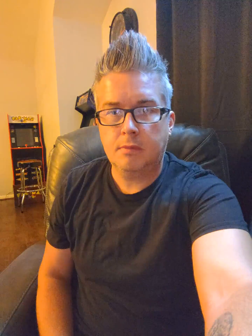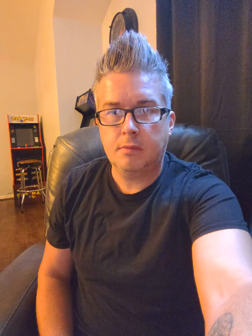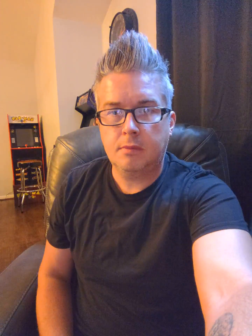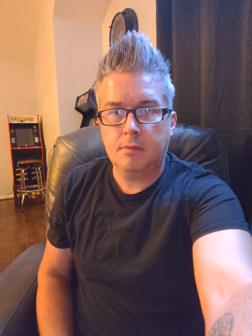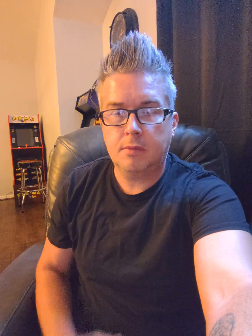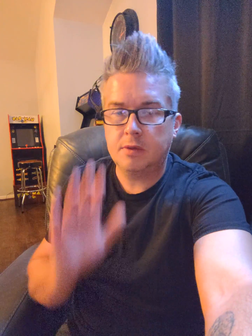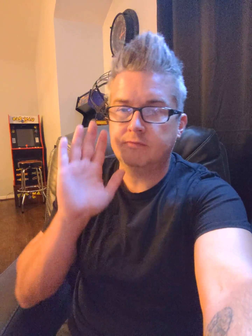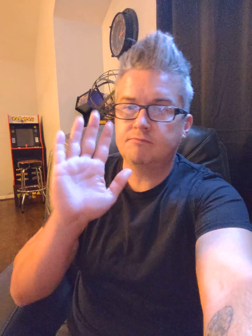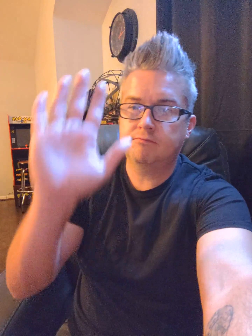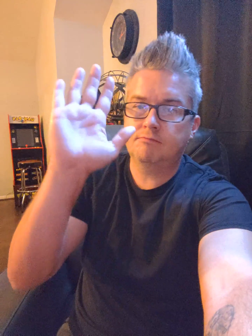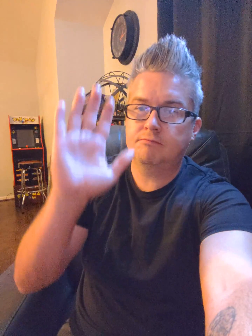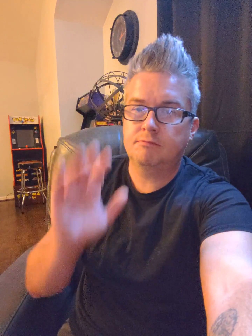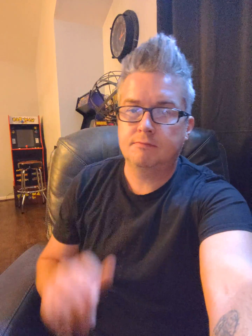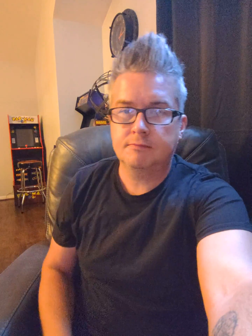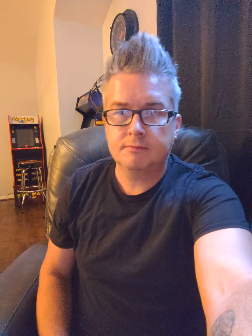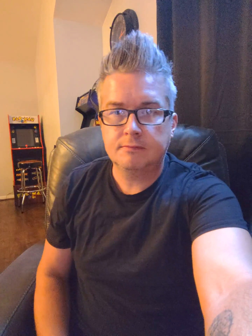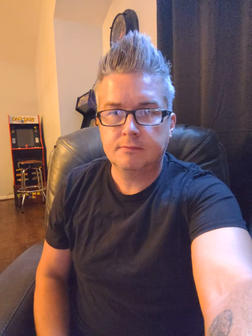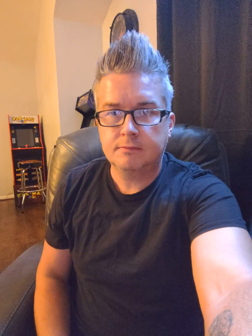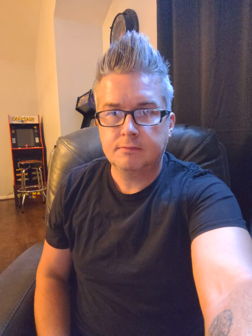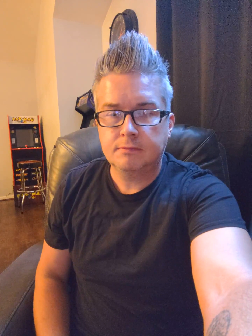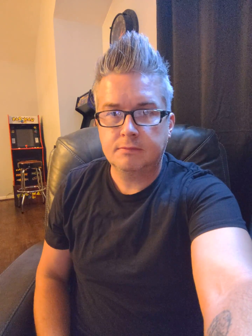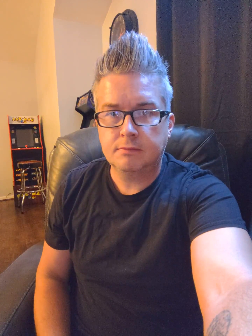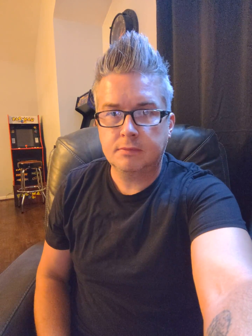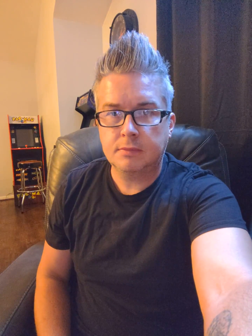give me five